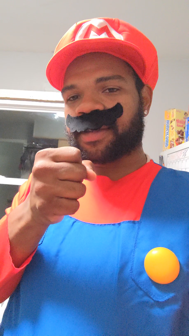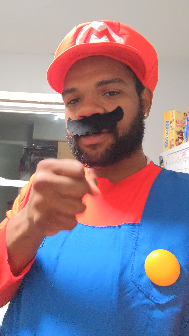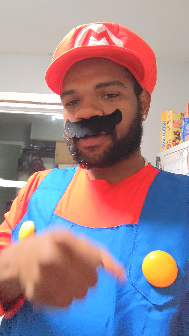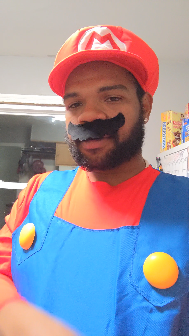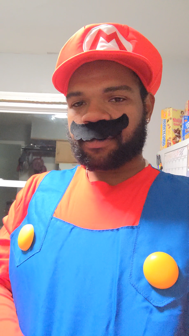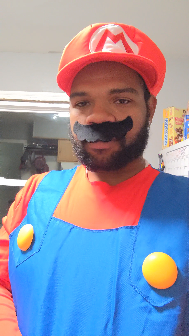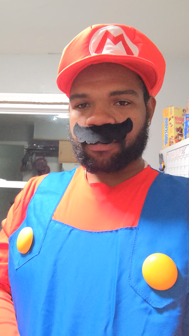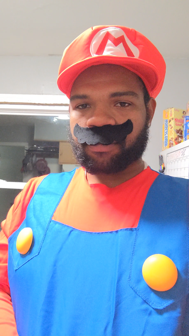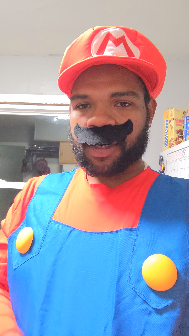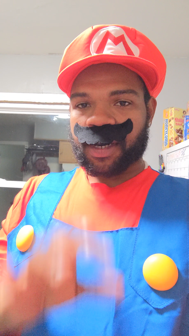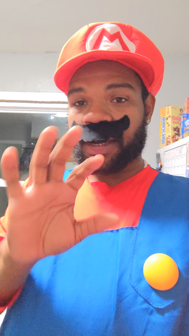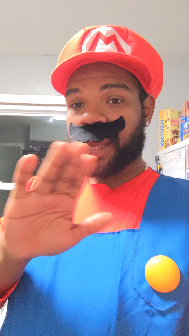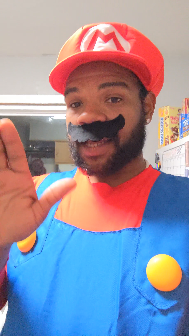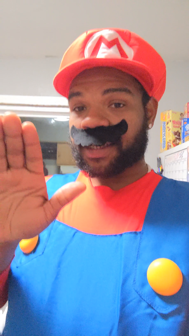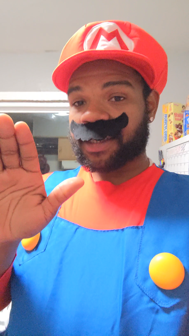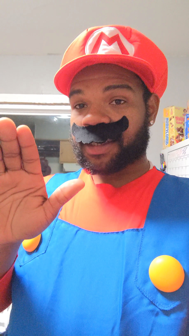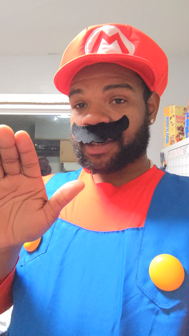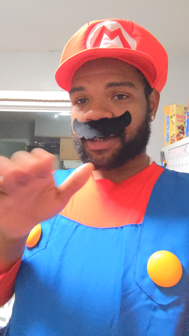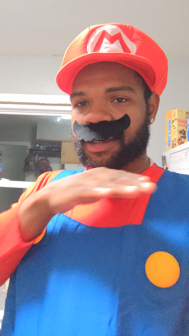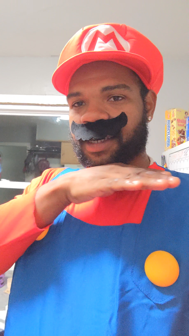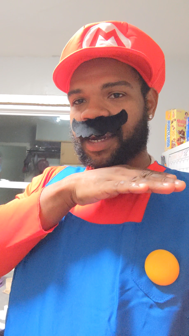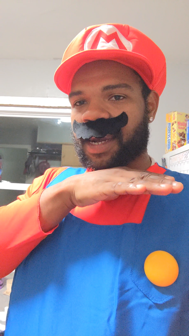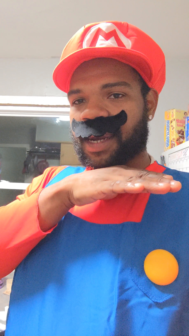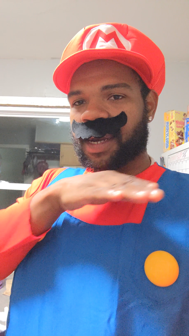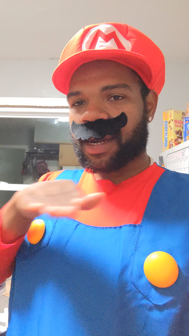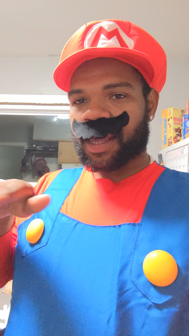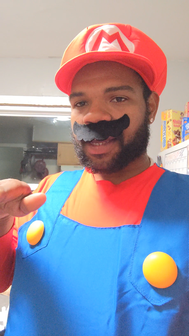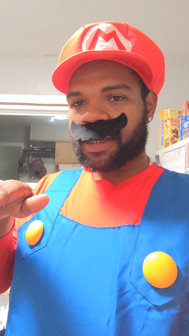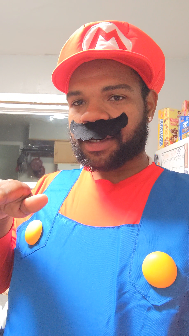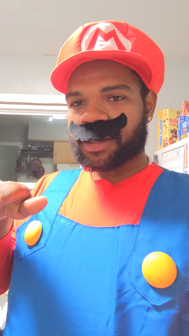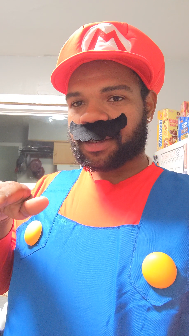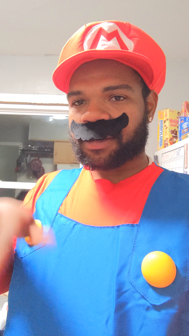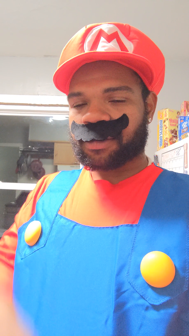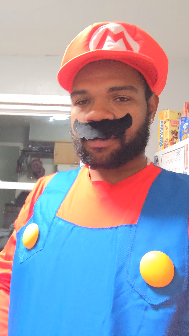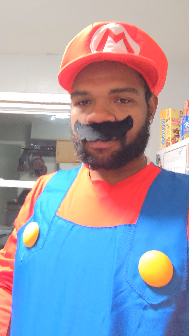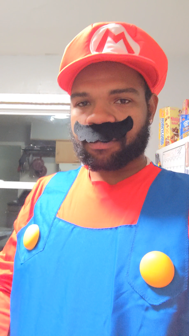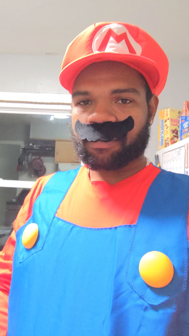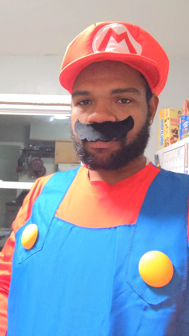nice